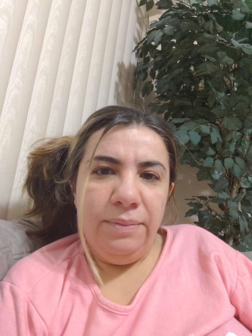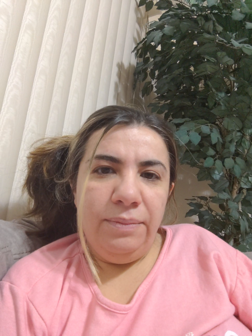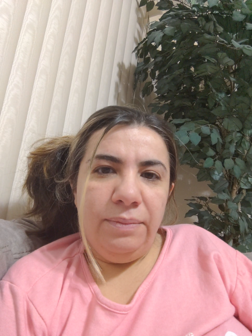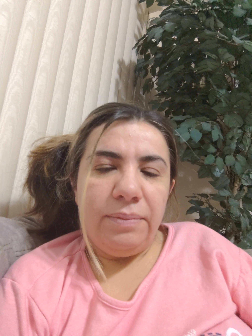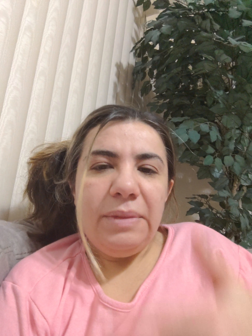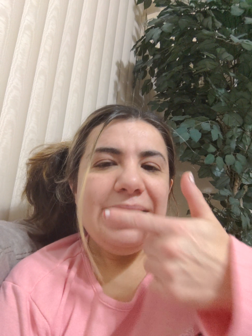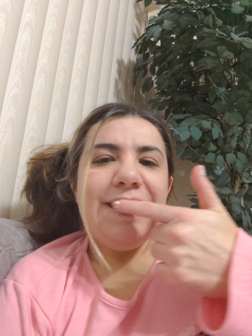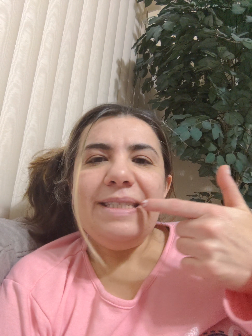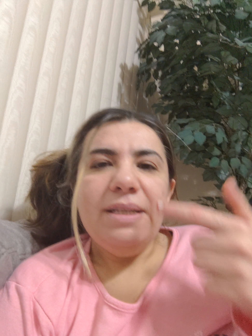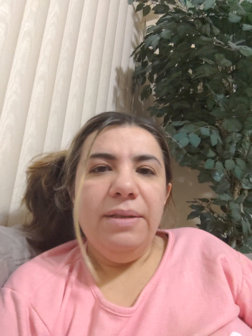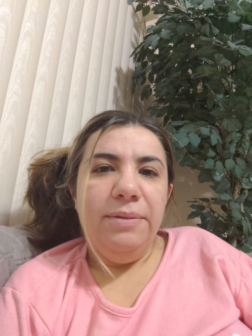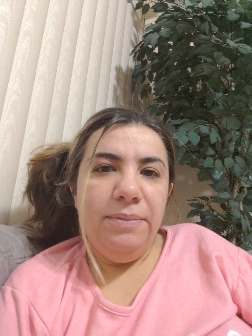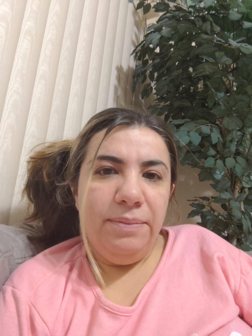tooth